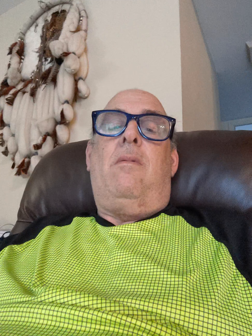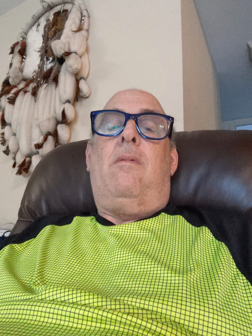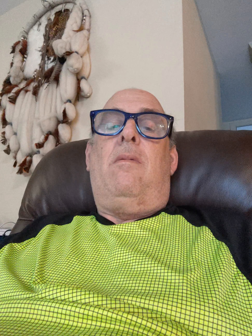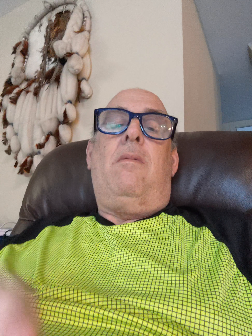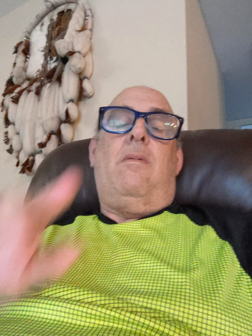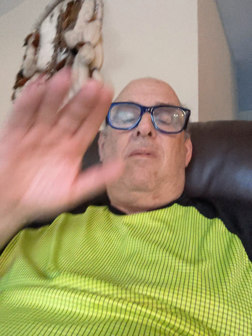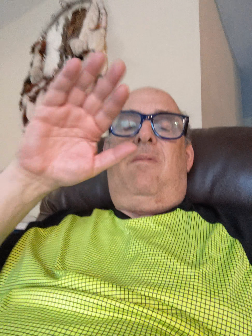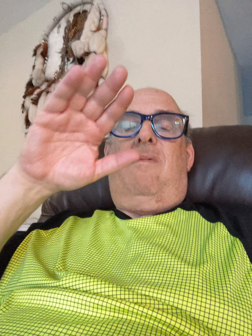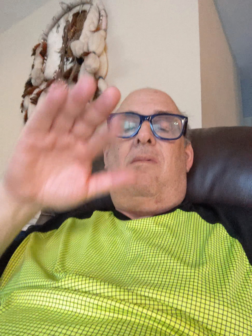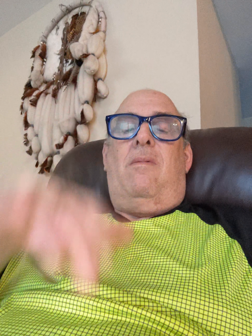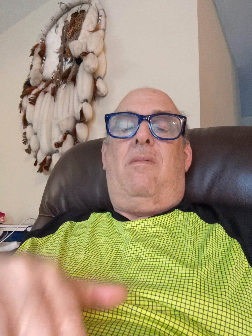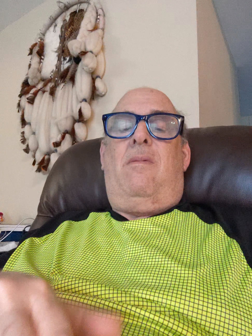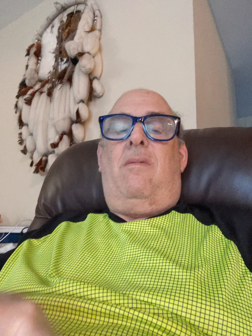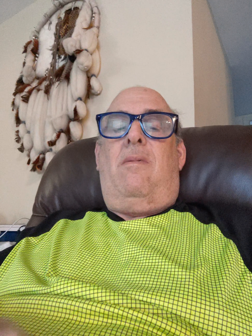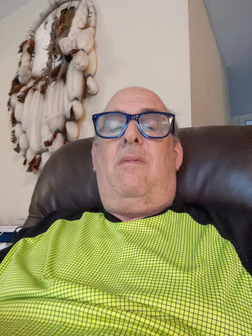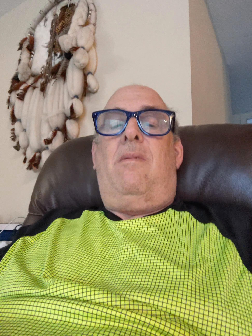rain